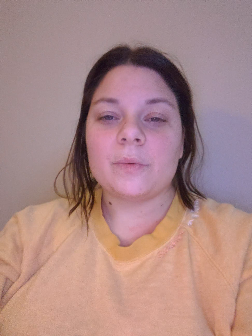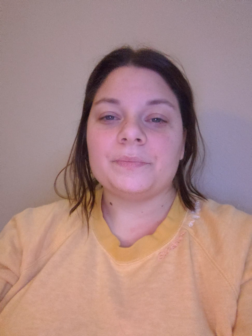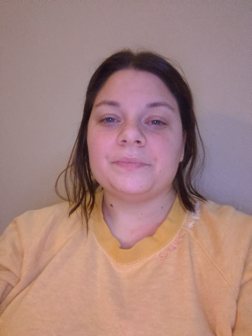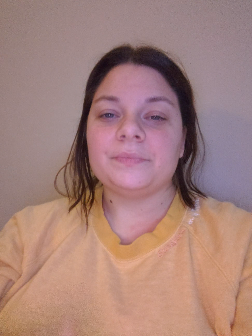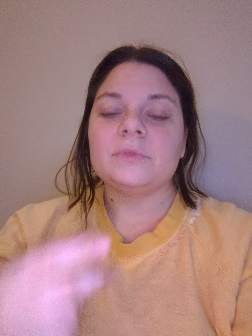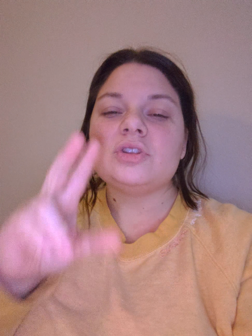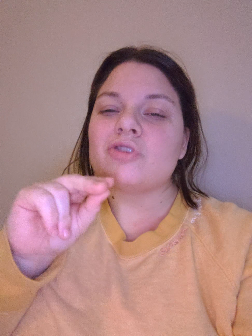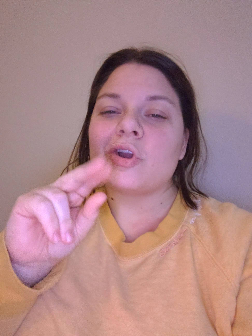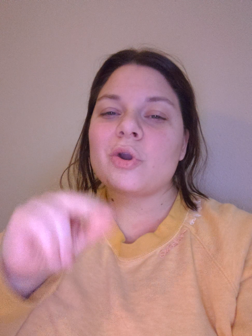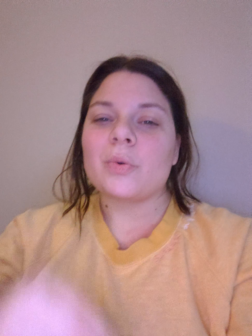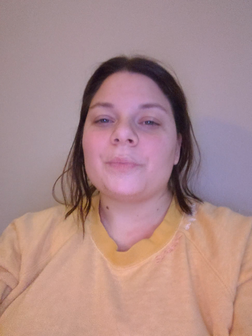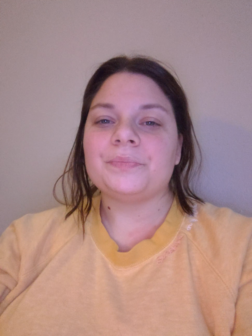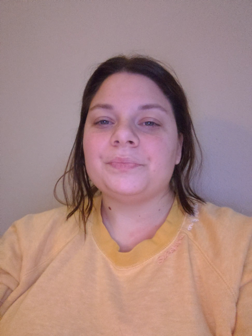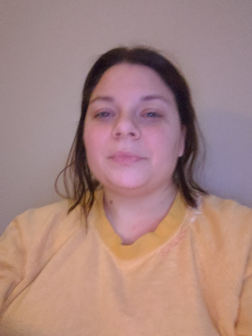no